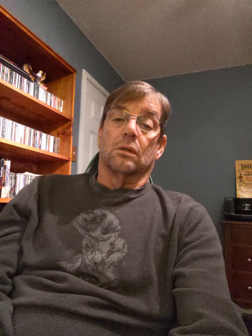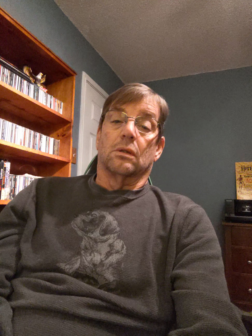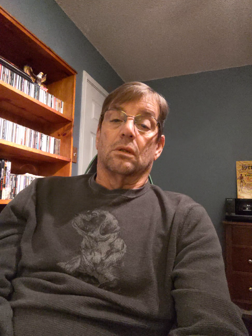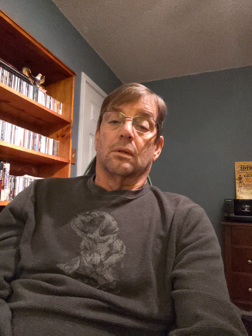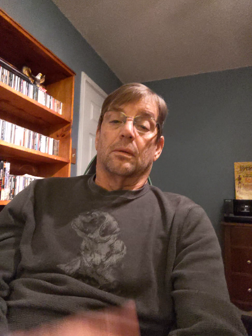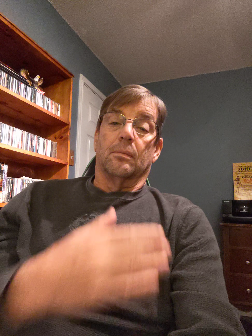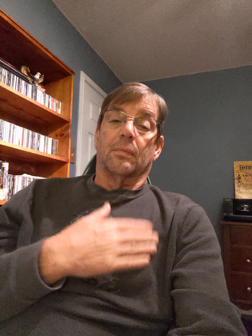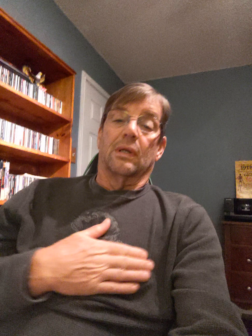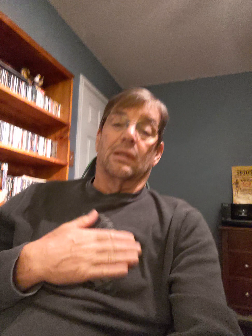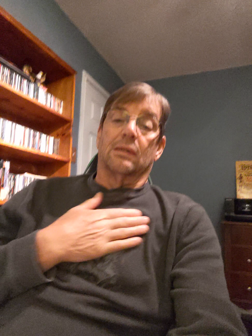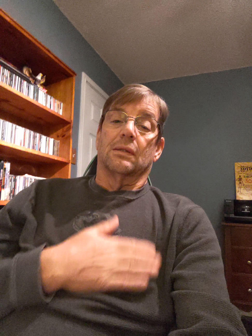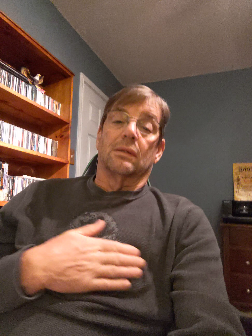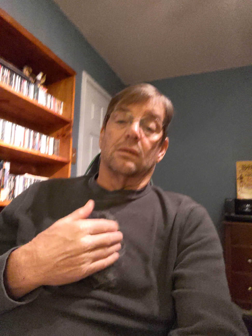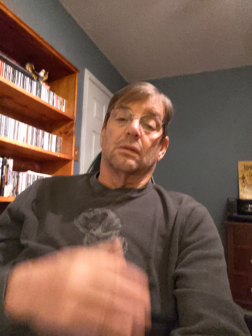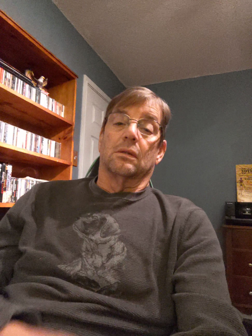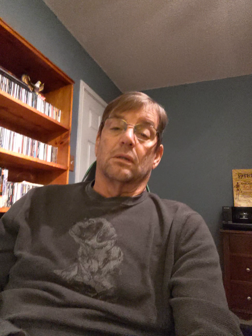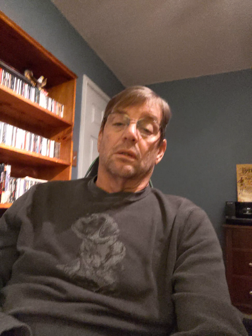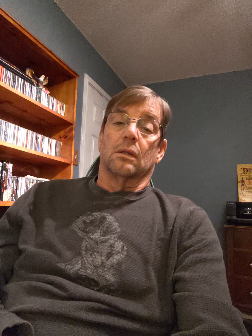please